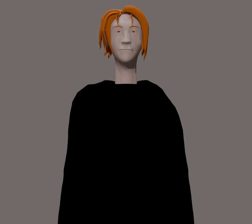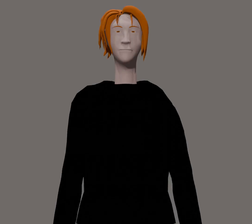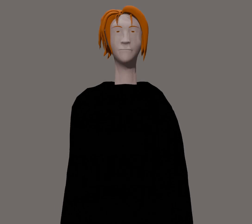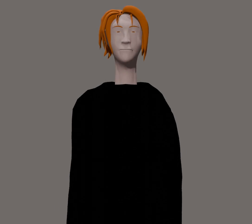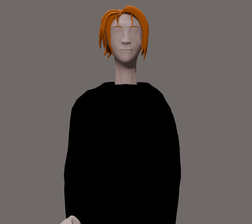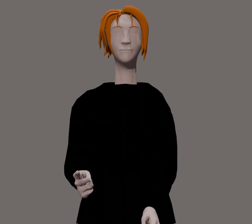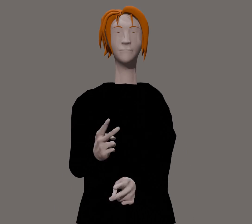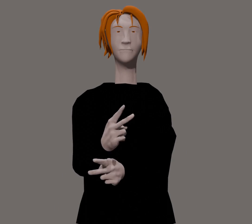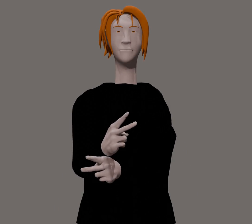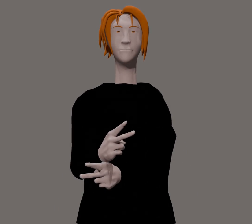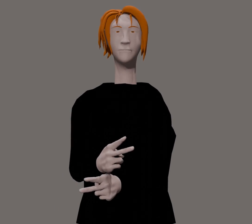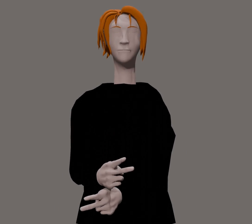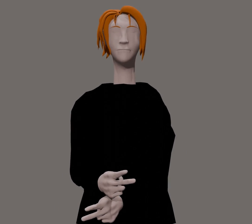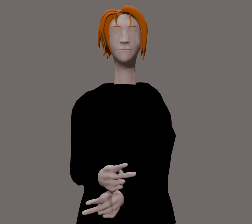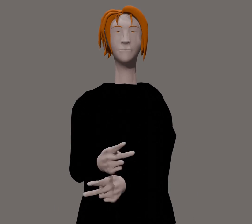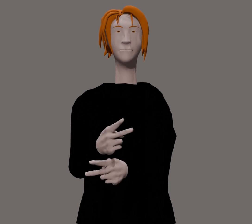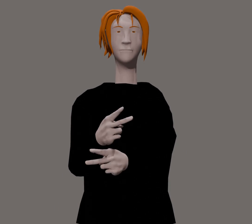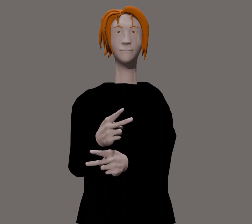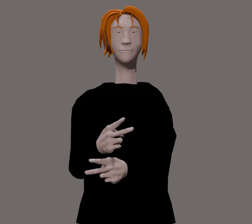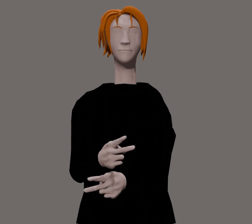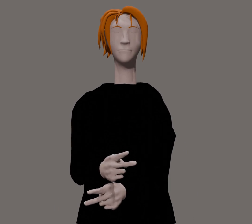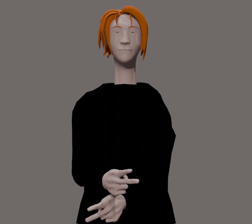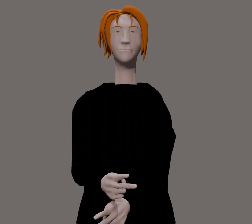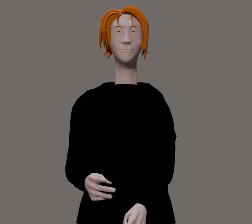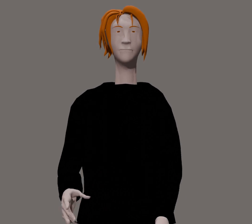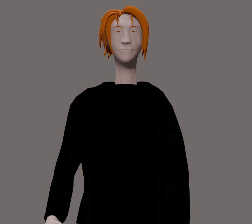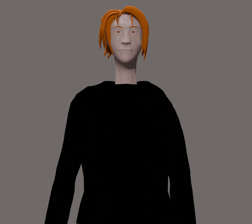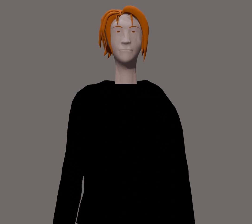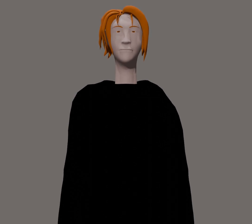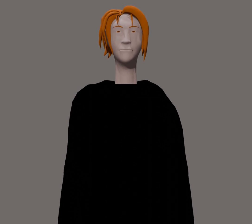Carefully